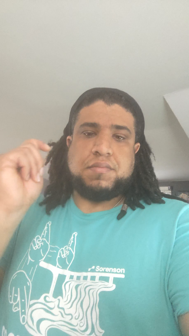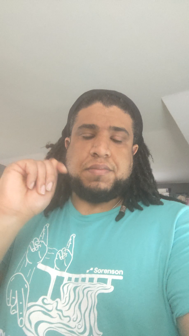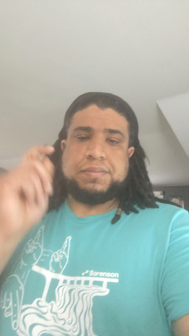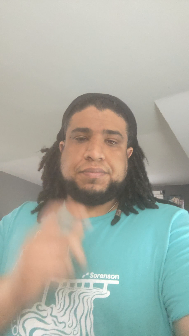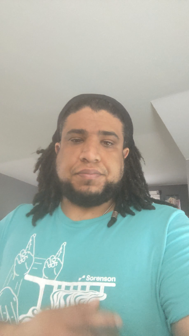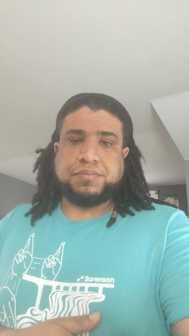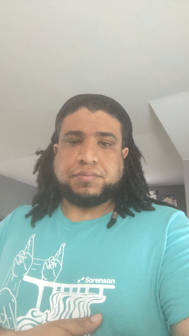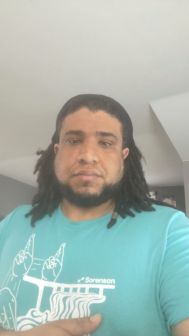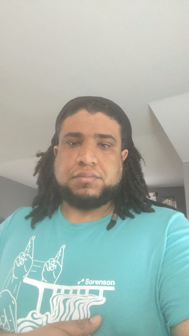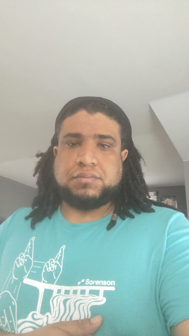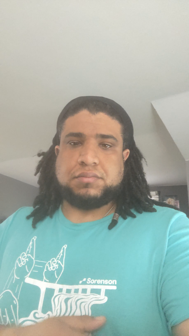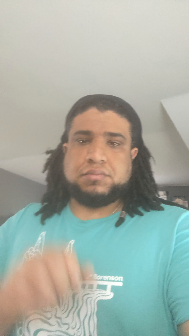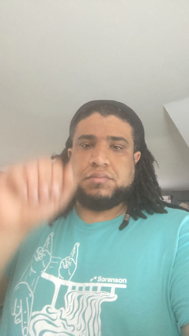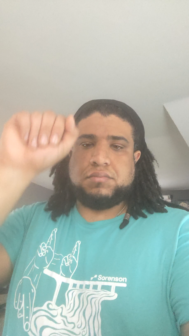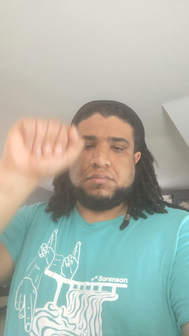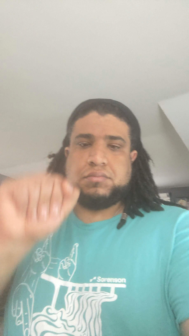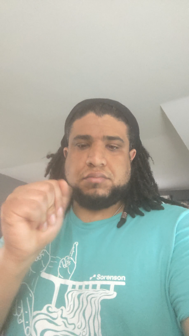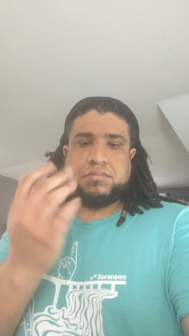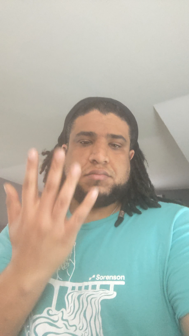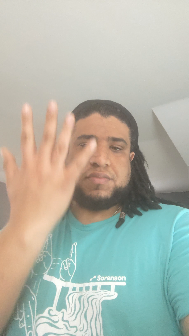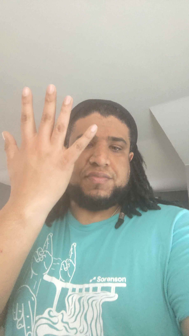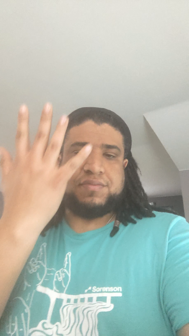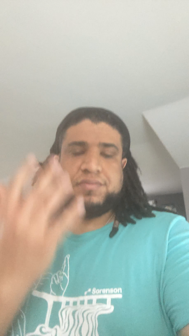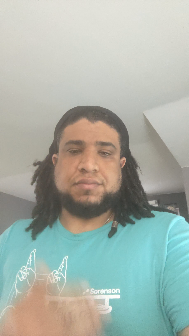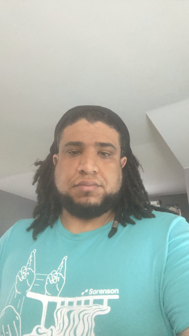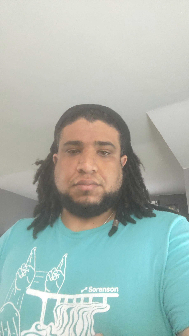gloves